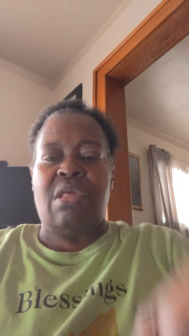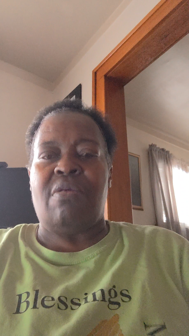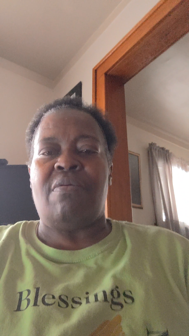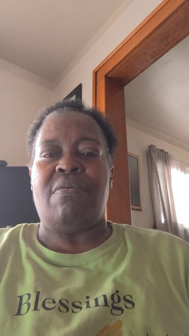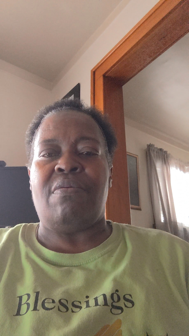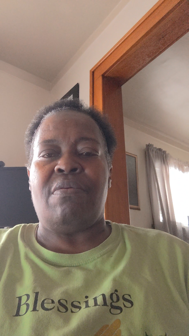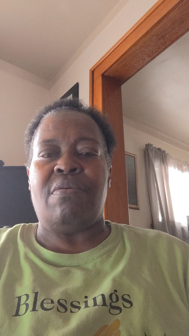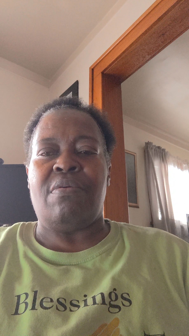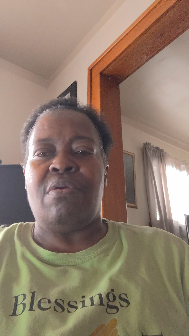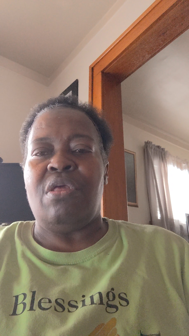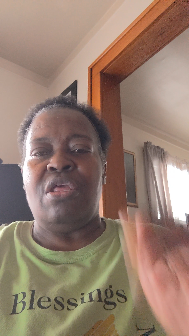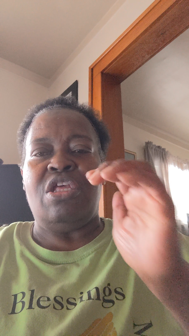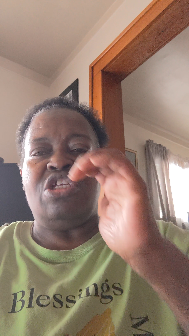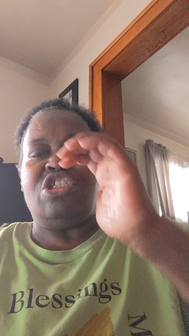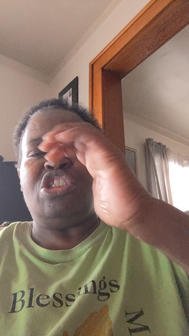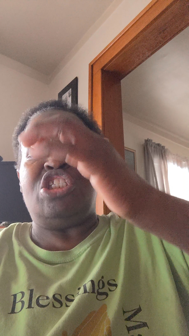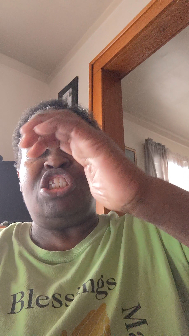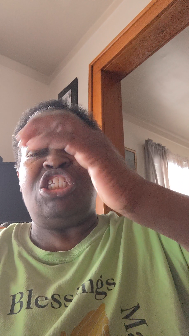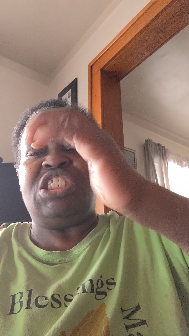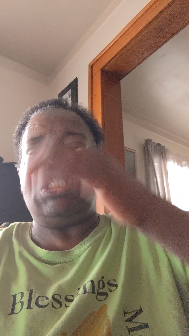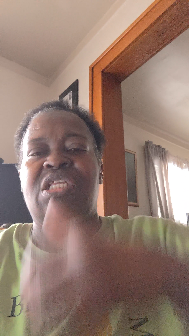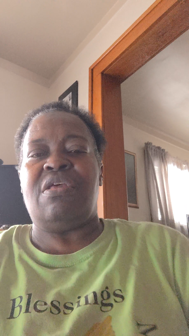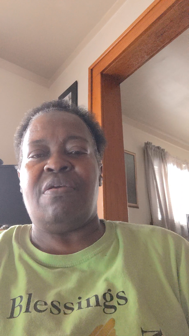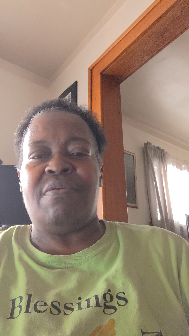cheese